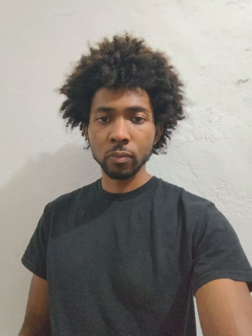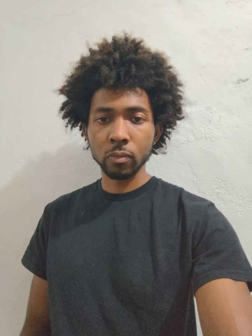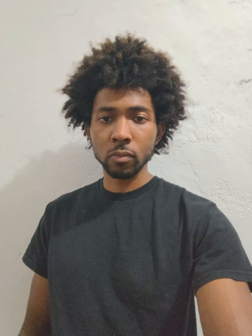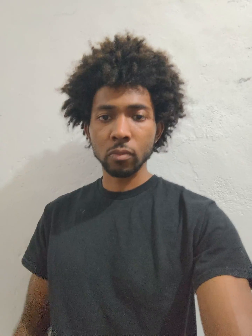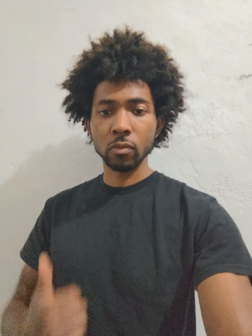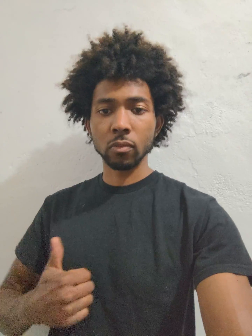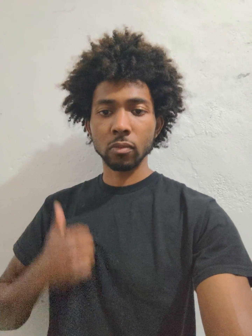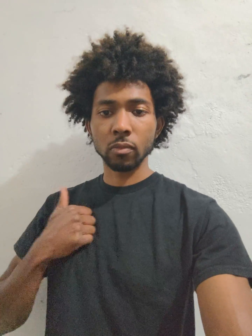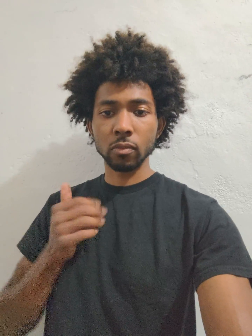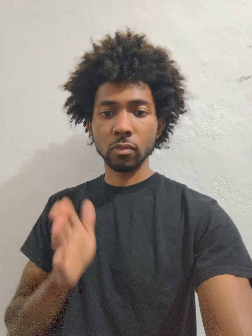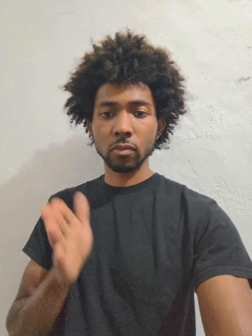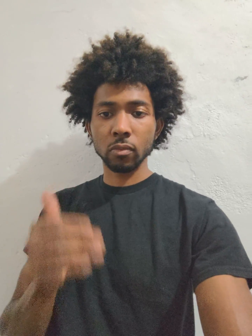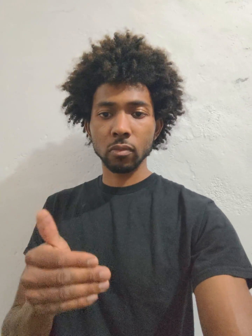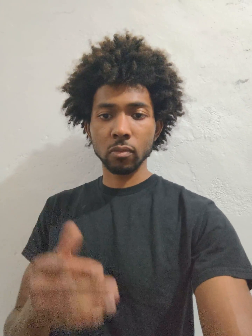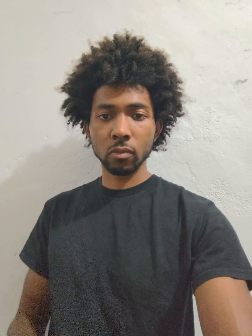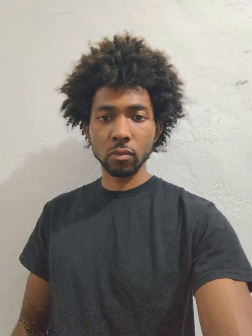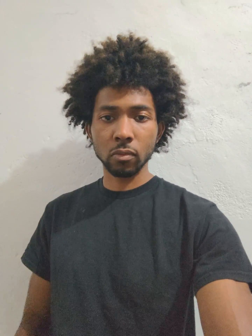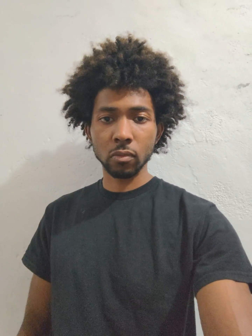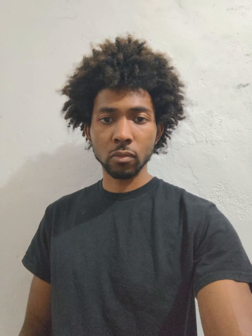living room